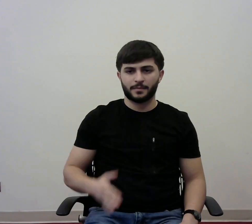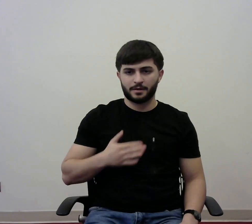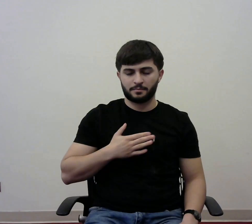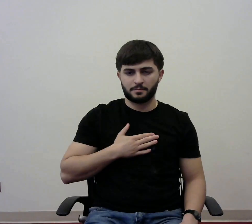mən